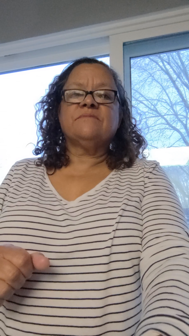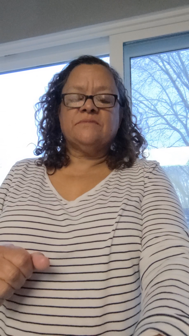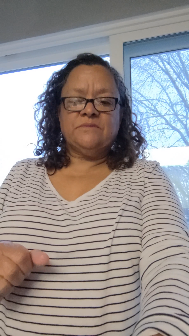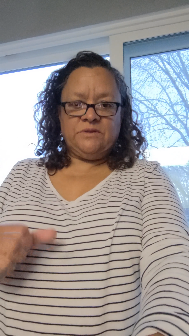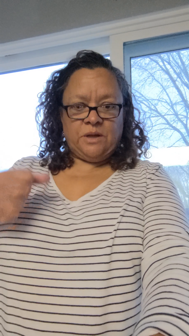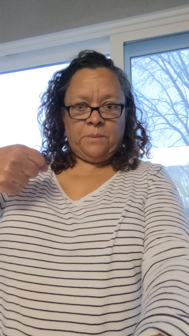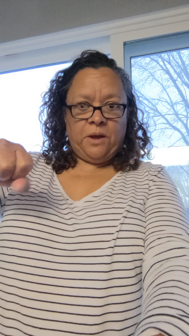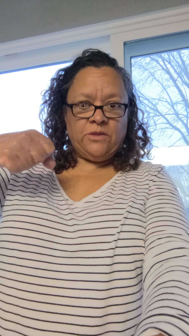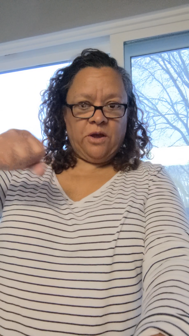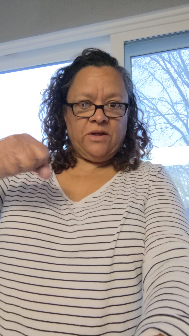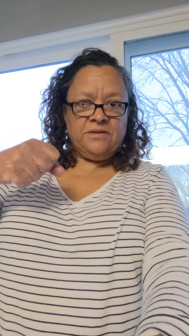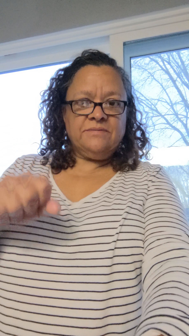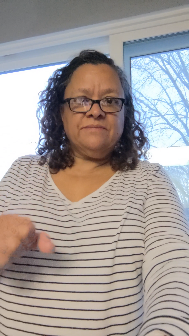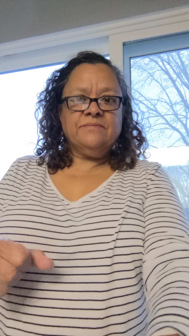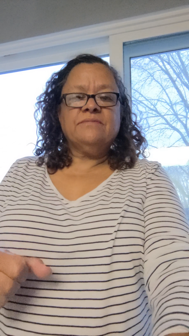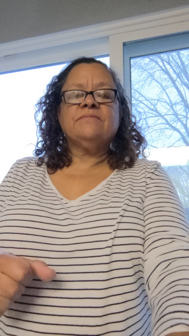motorcycle